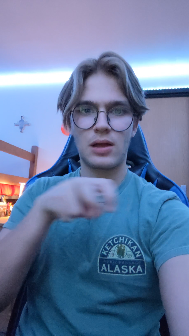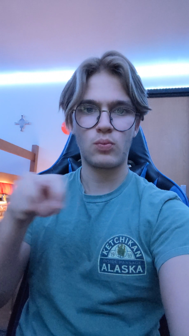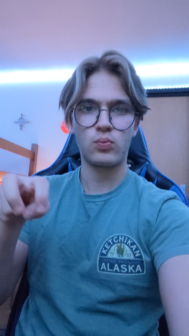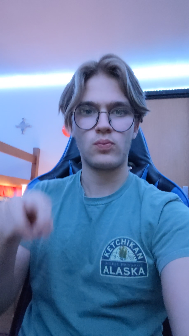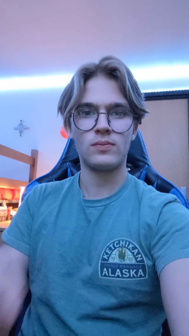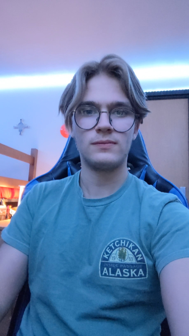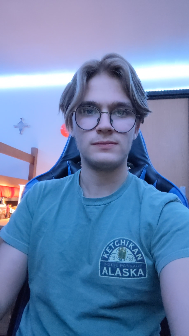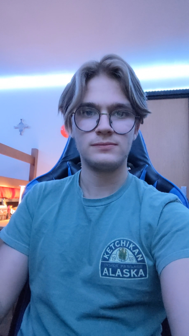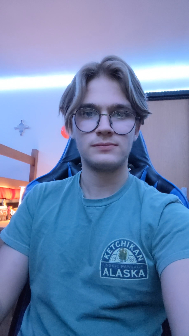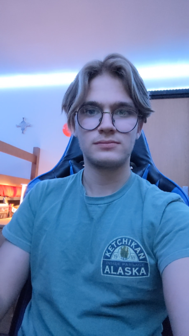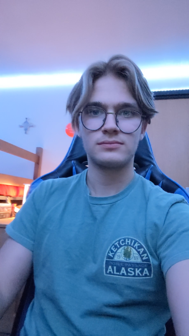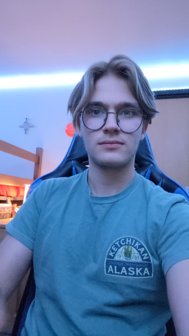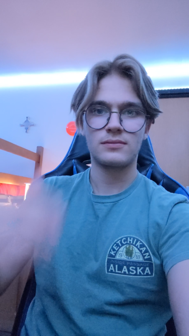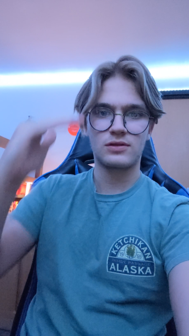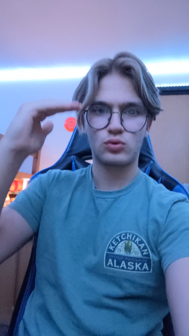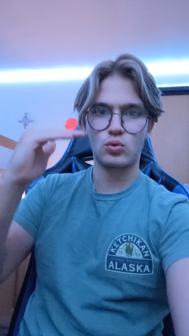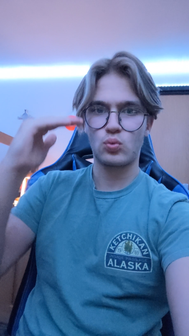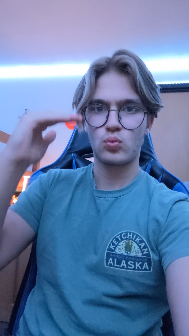short